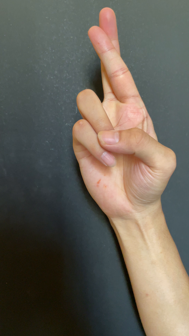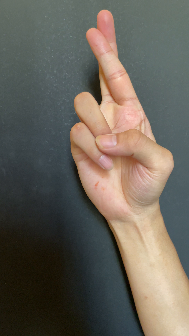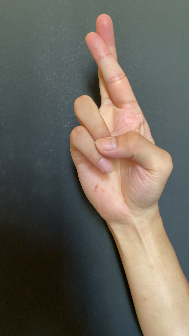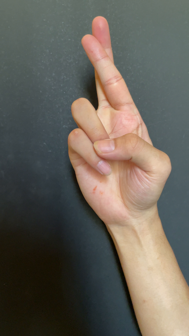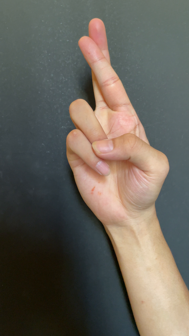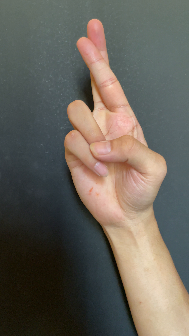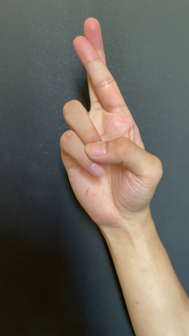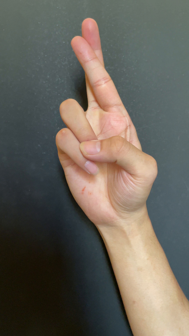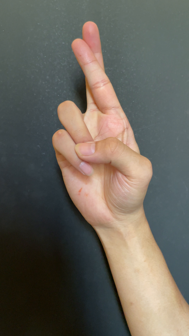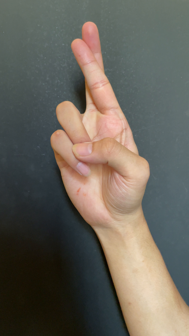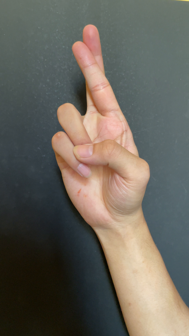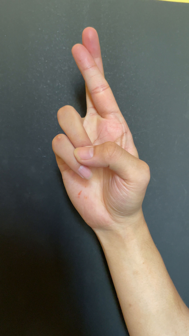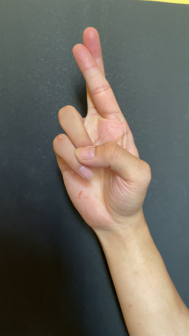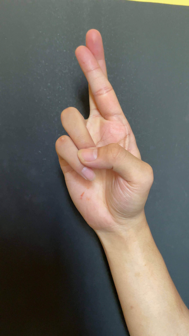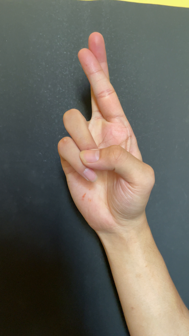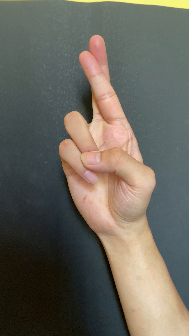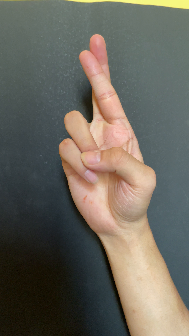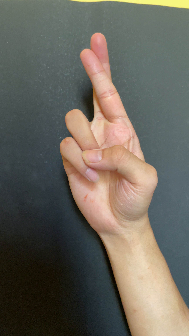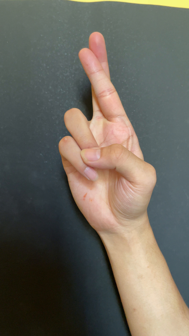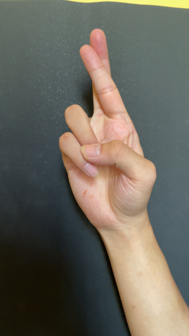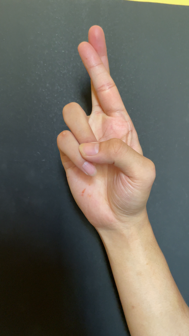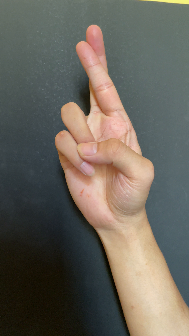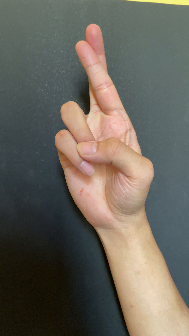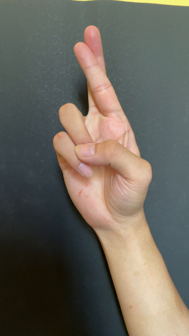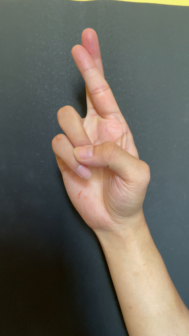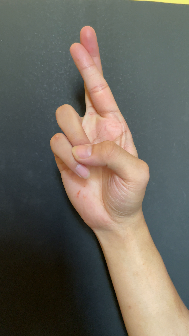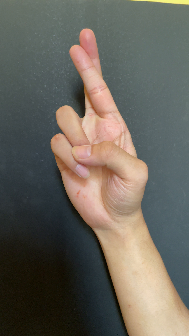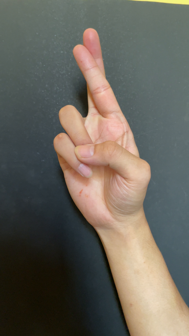र